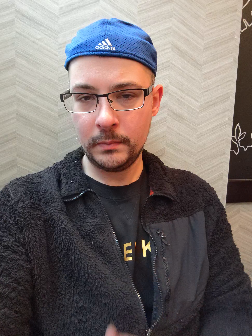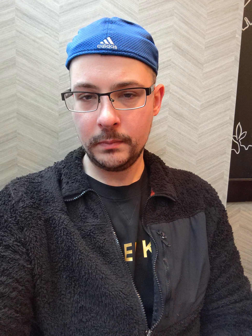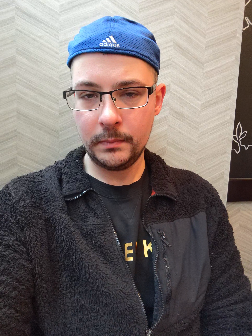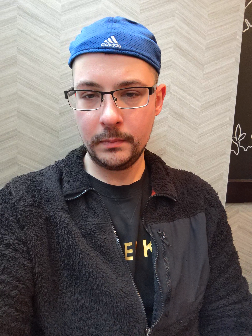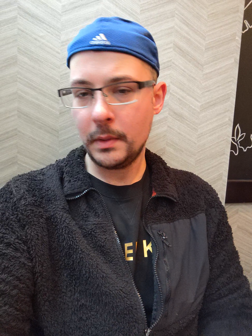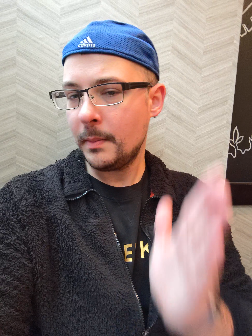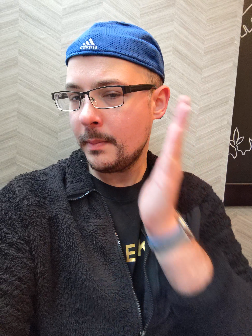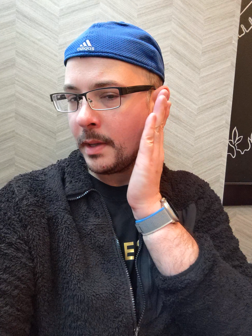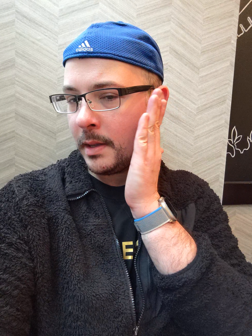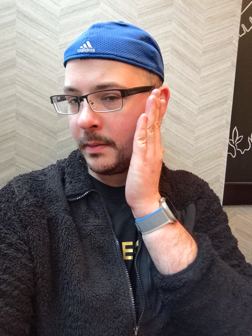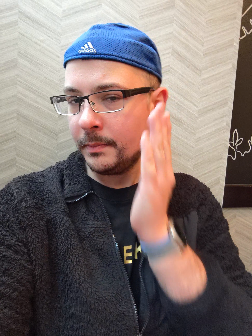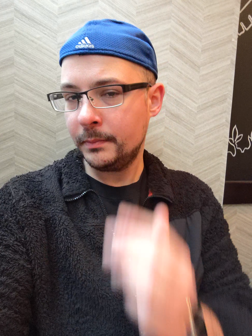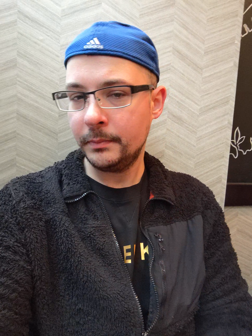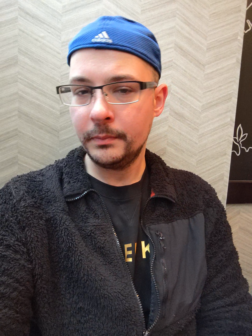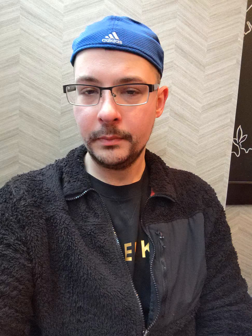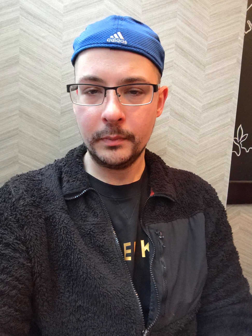bed